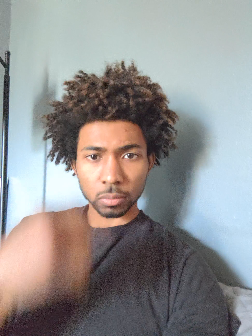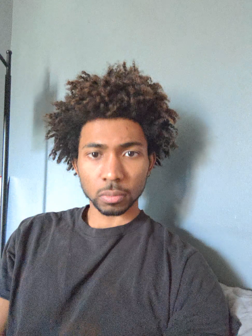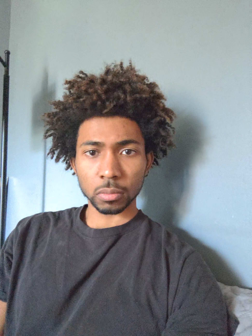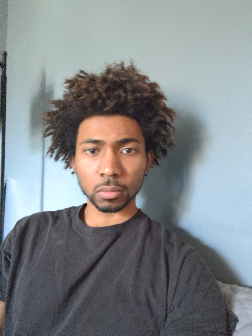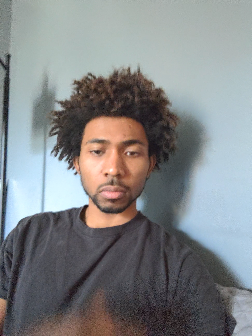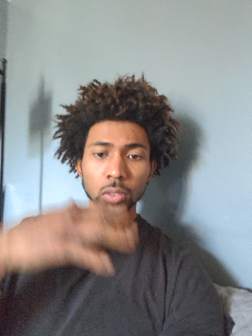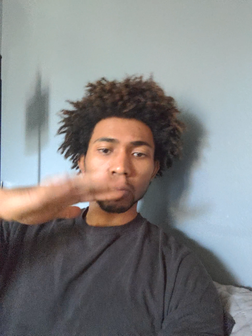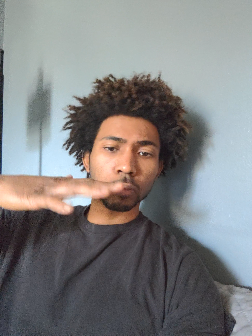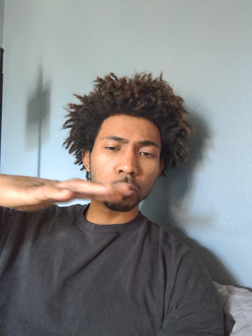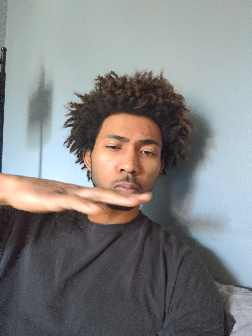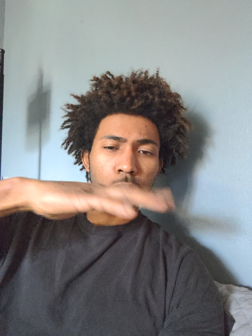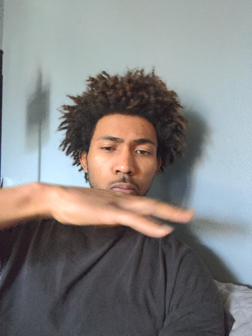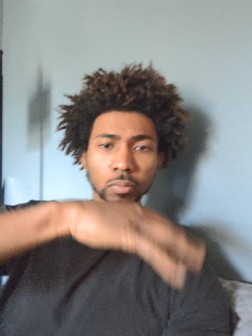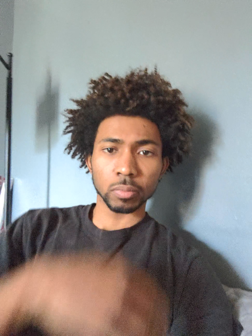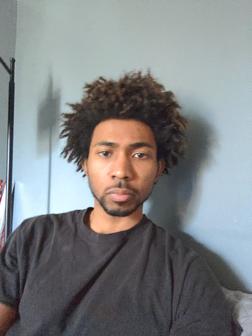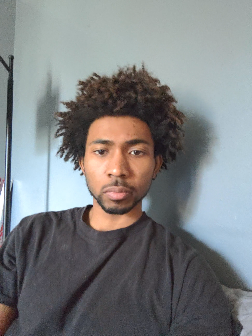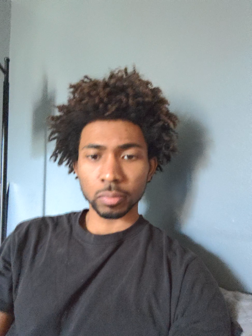helicopter